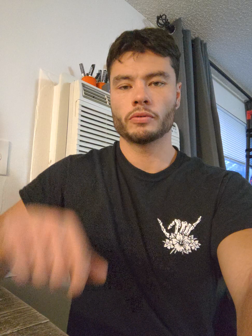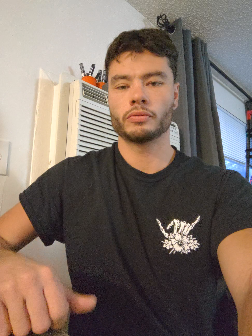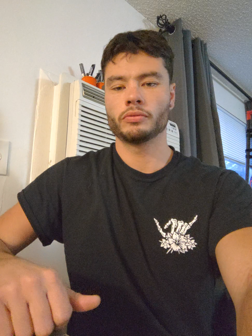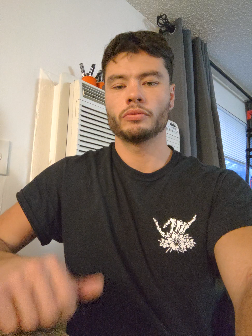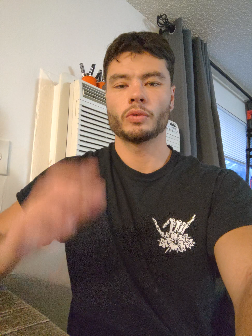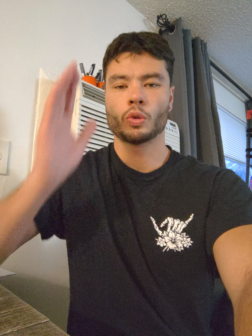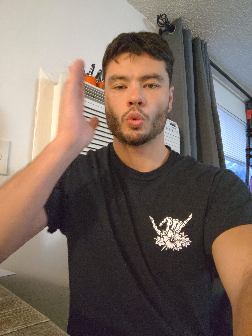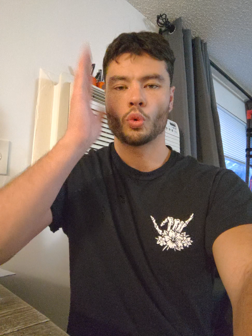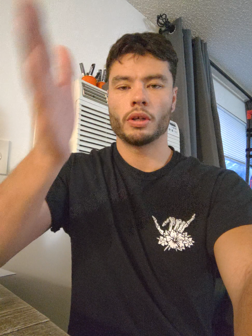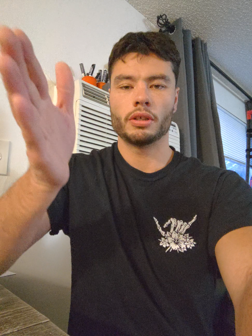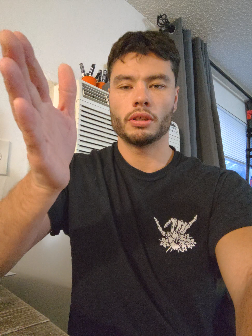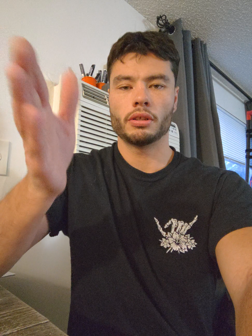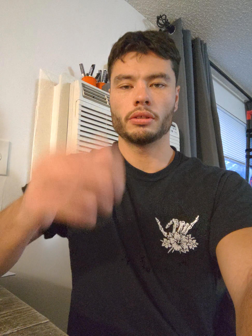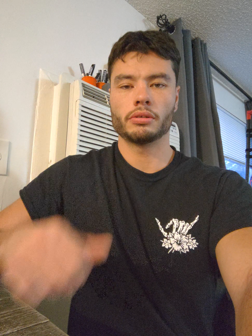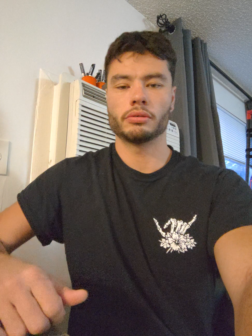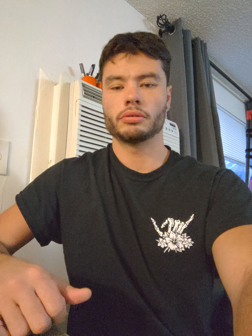will